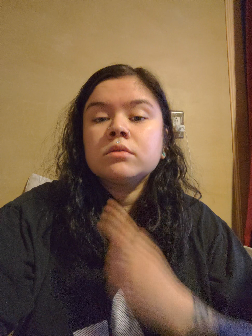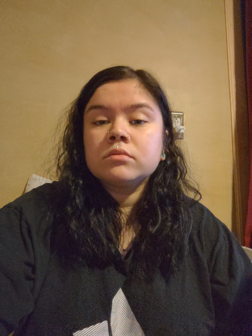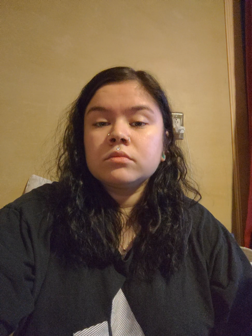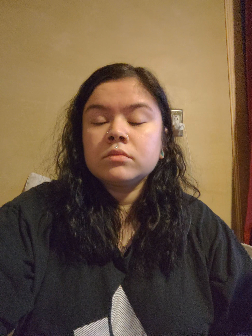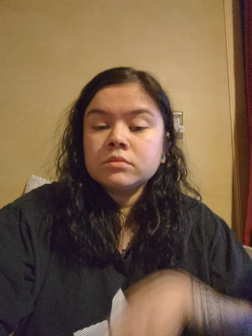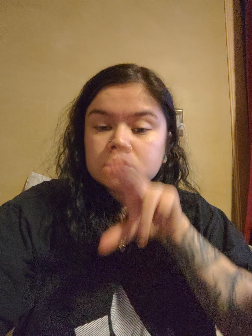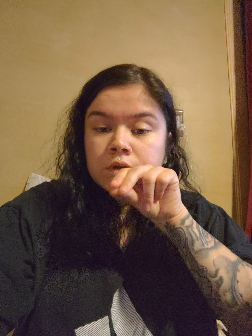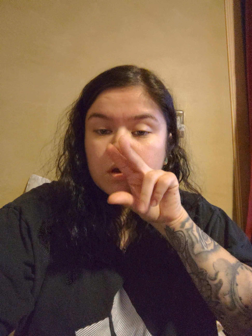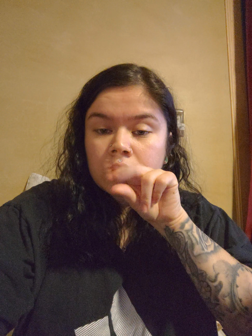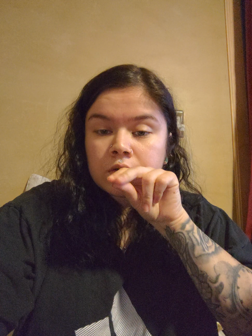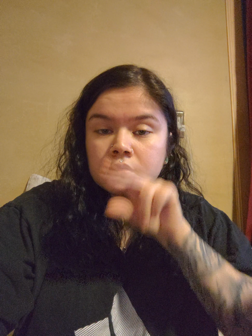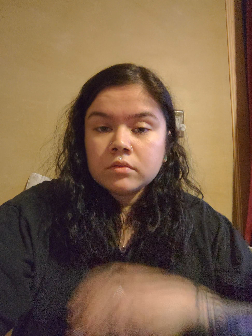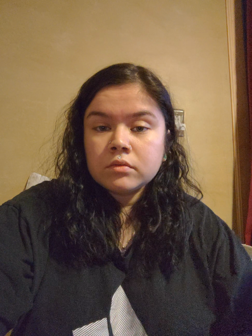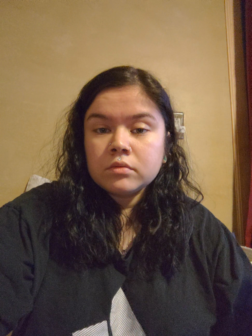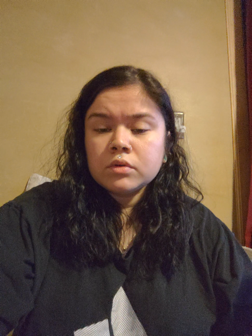duck